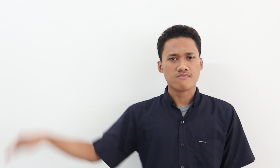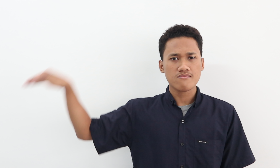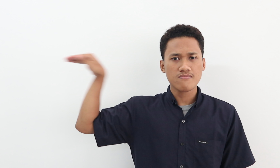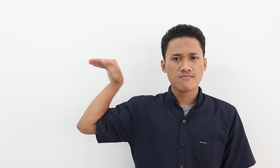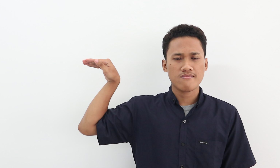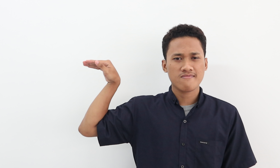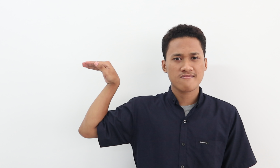Z